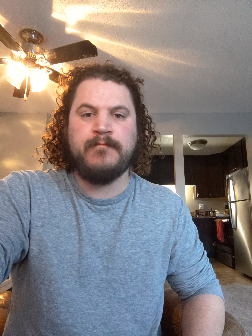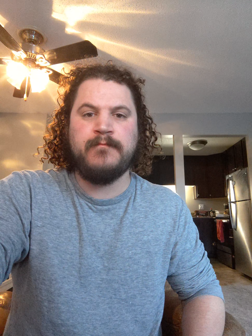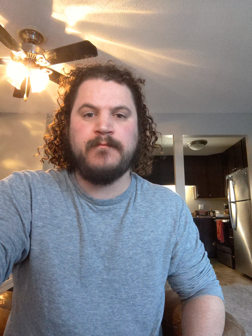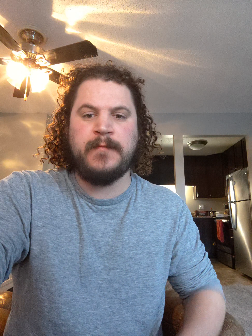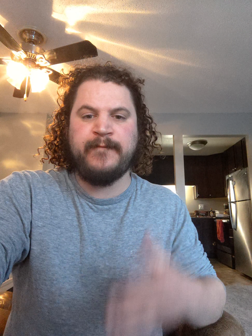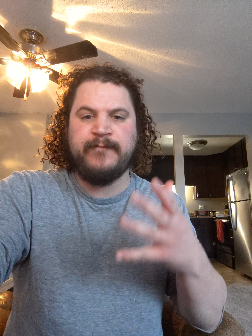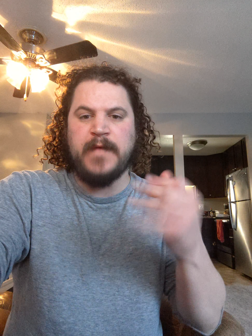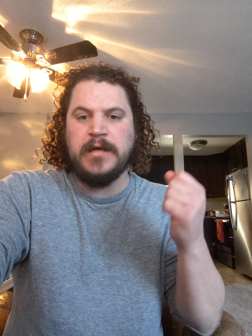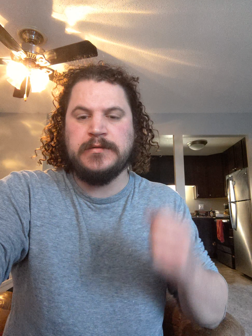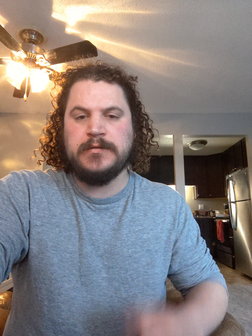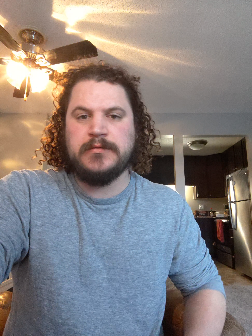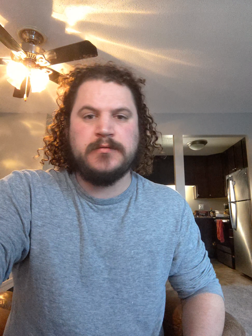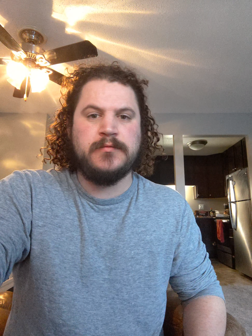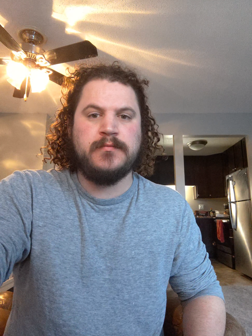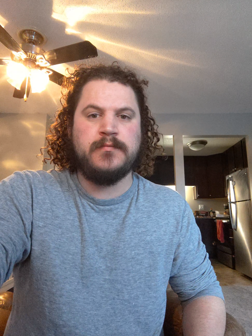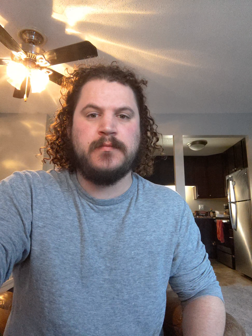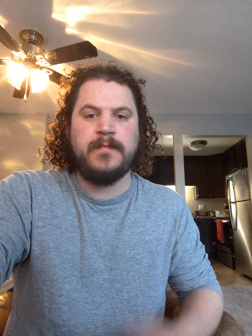fast